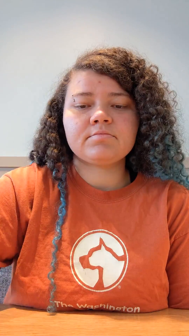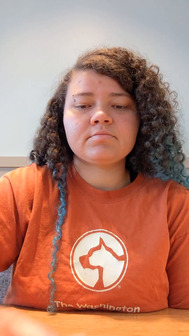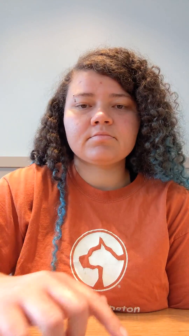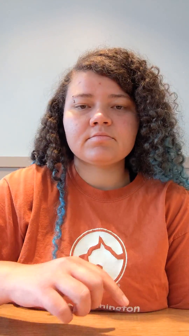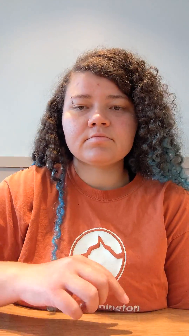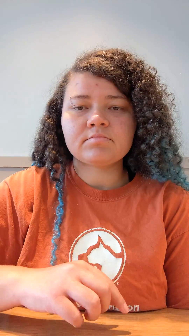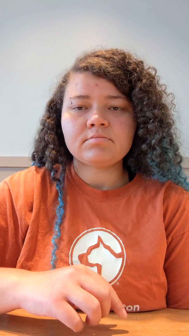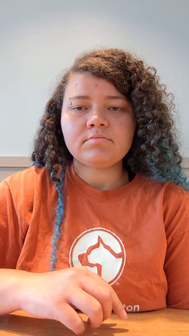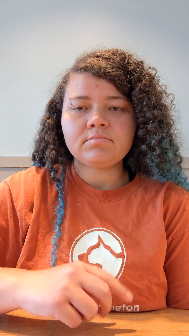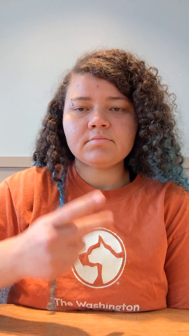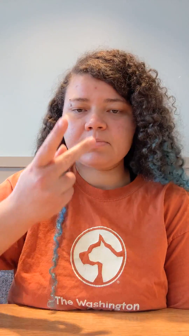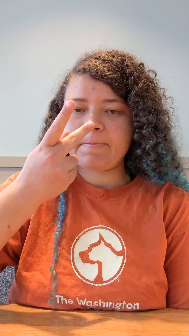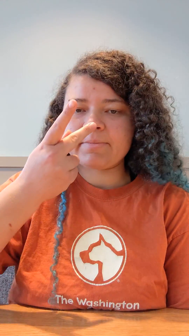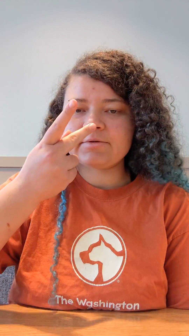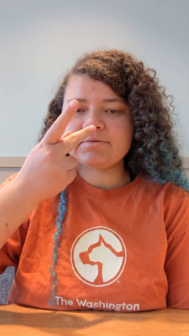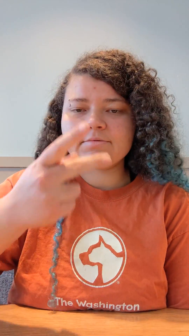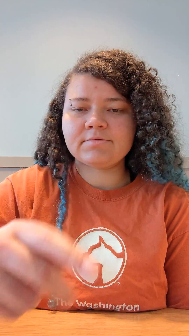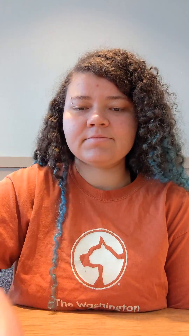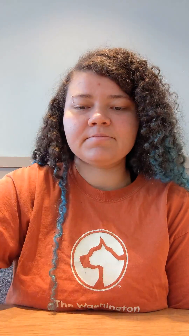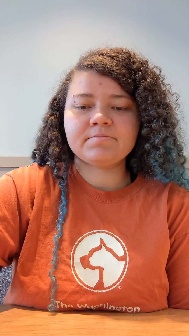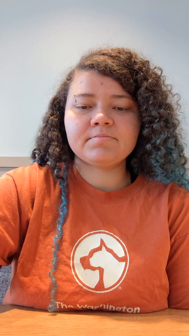penis